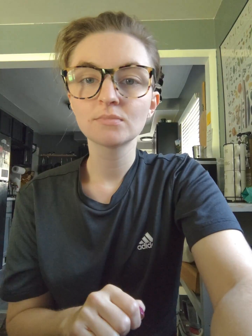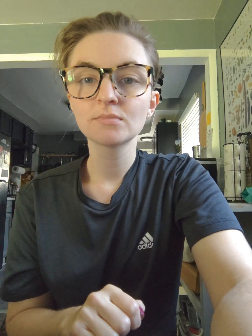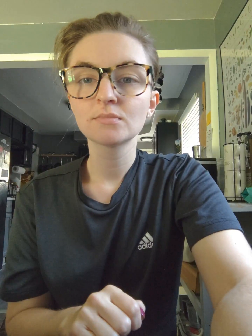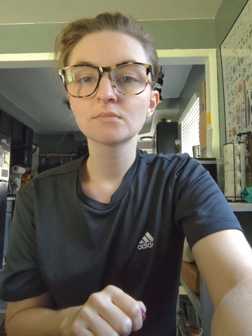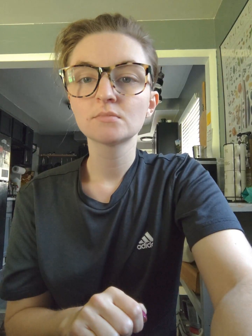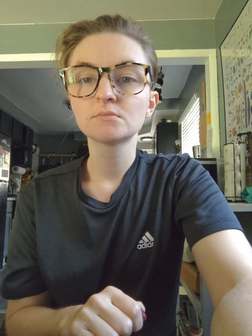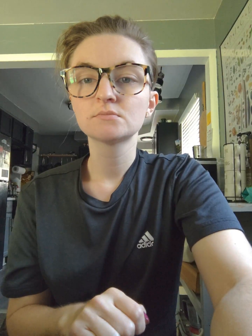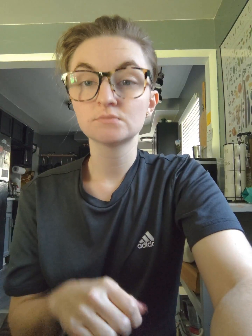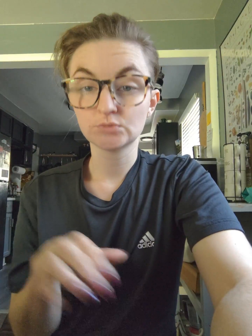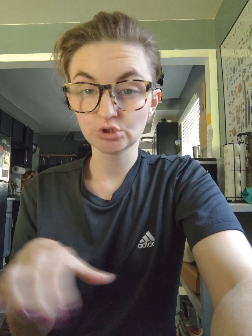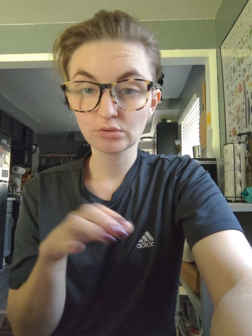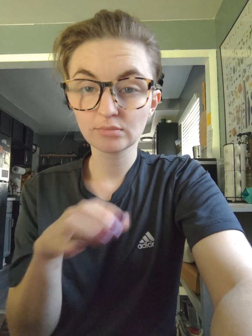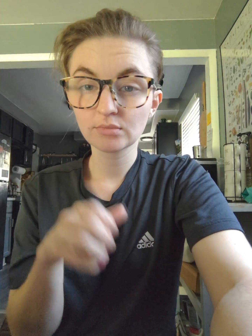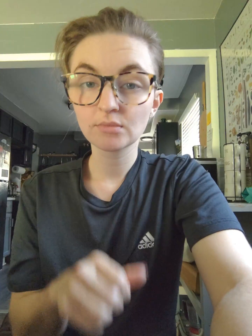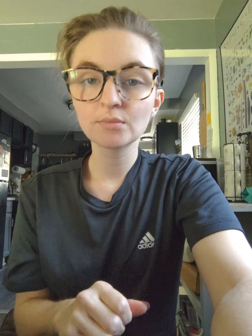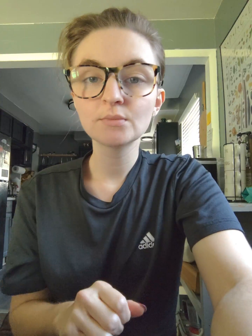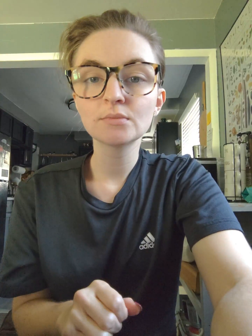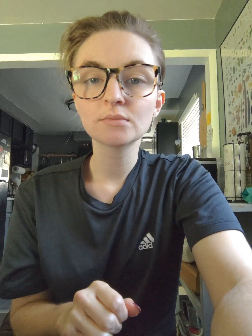does